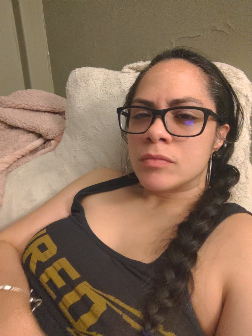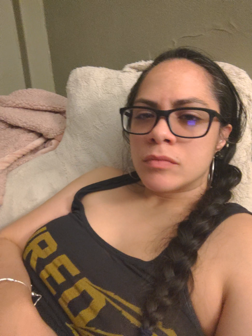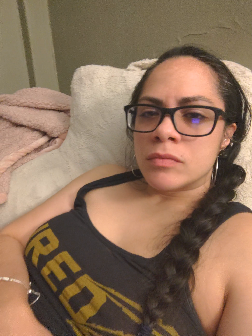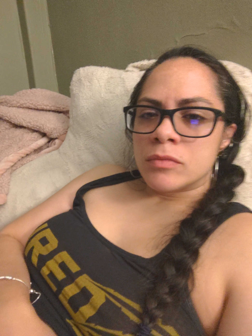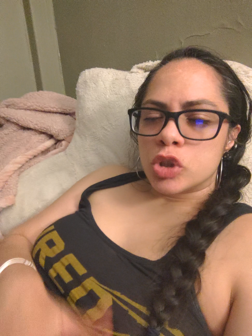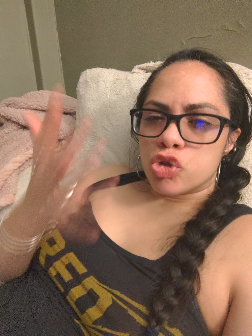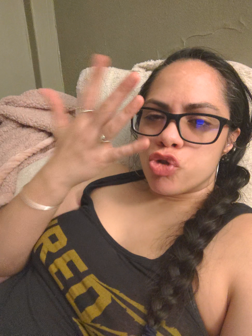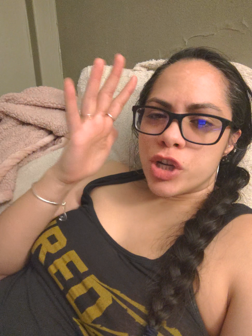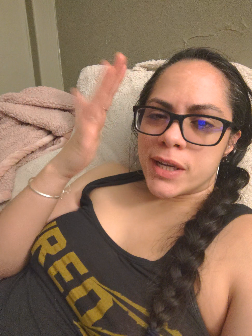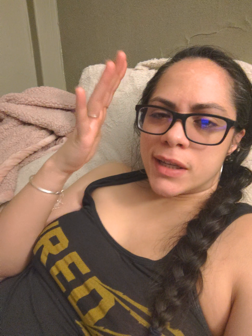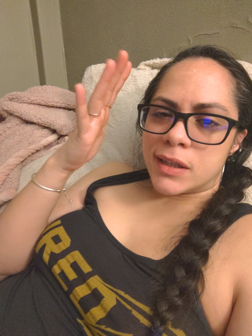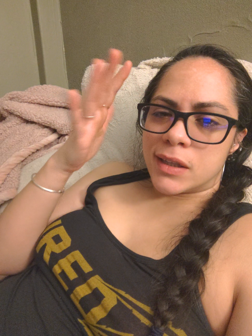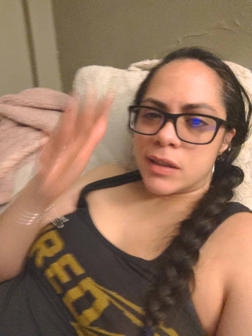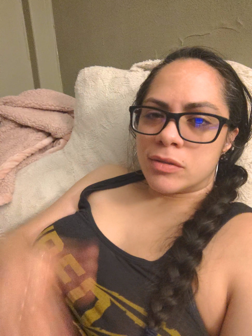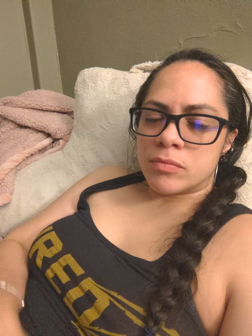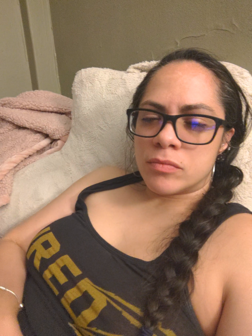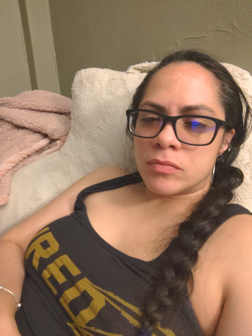tree